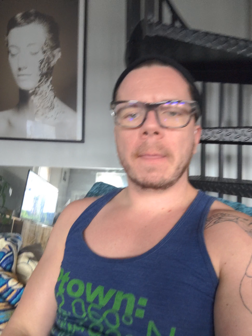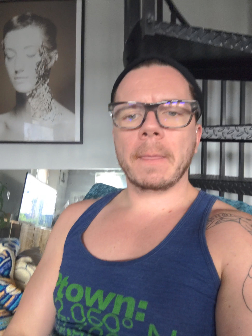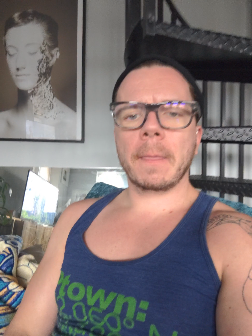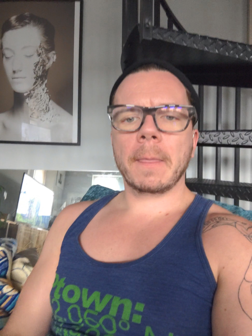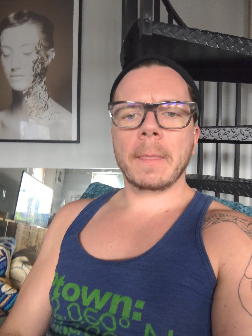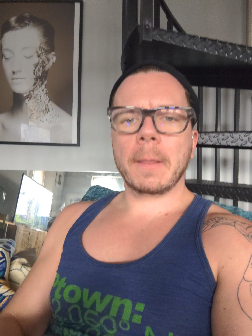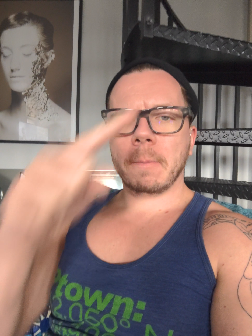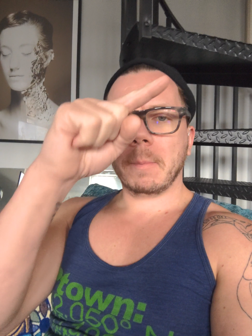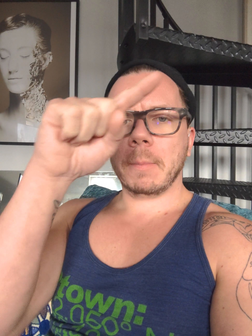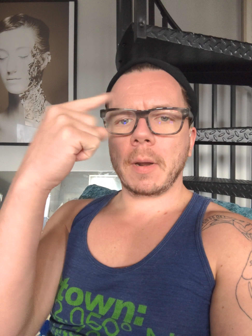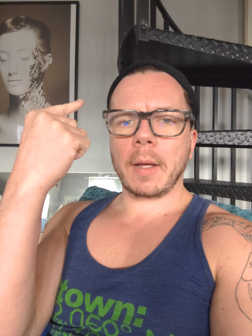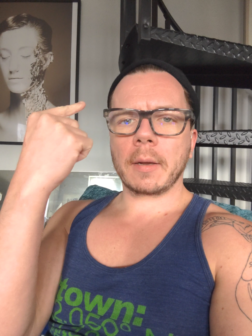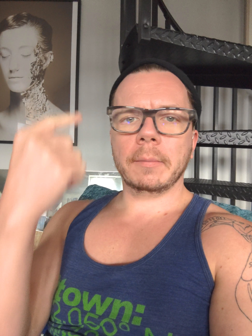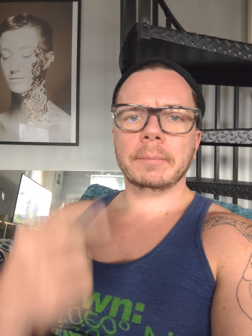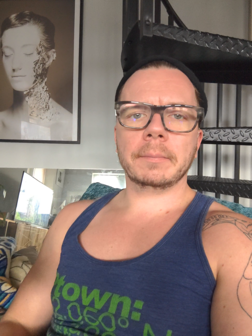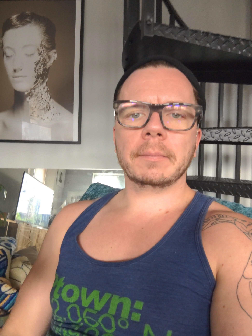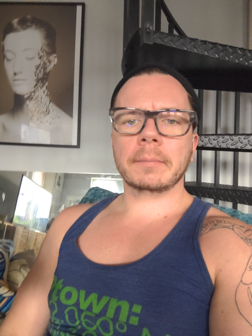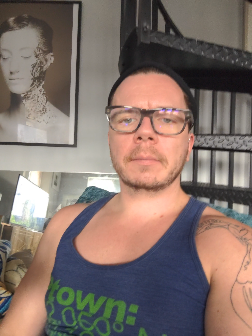black